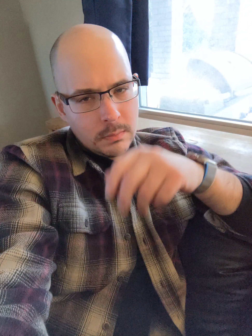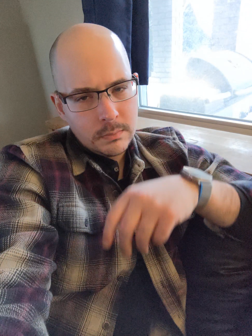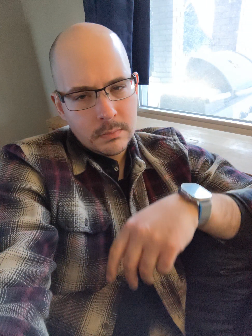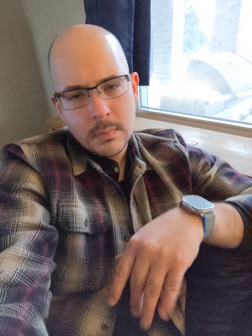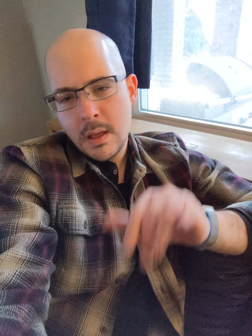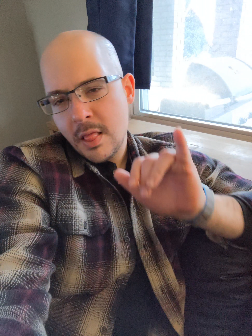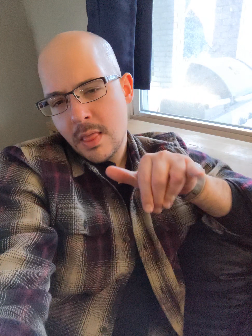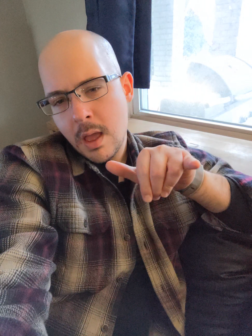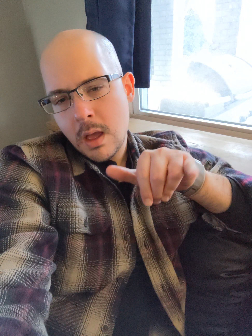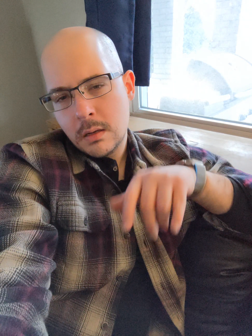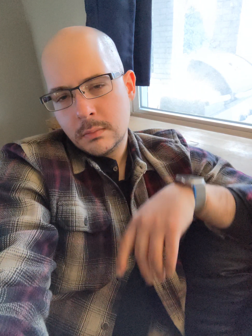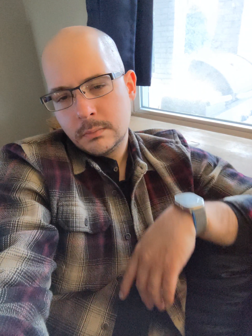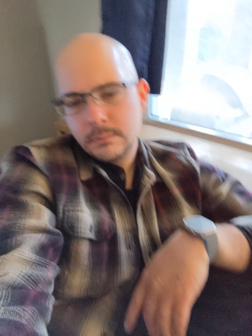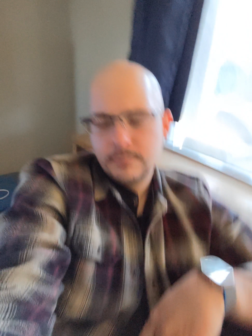that